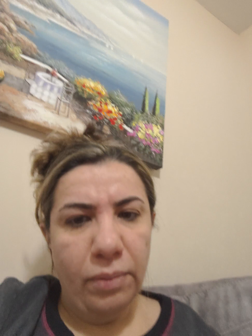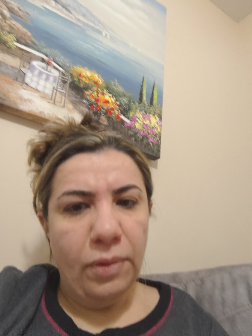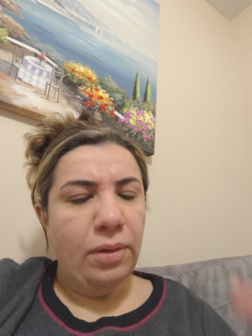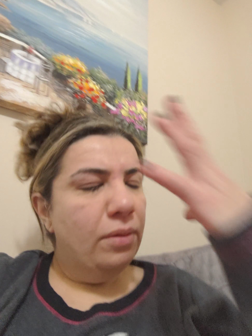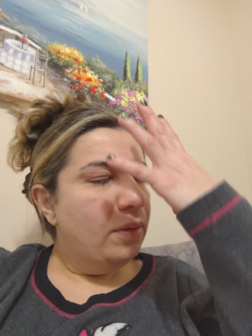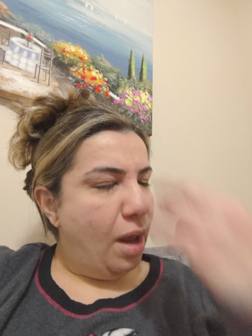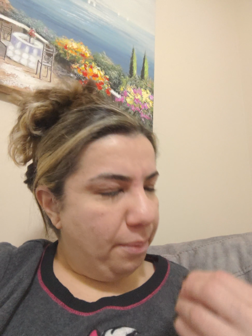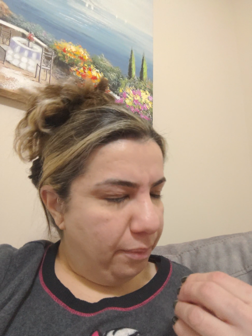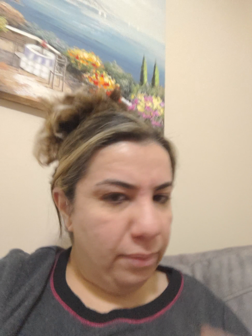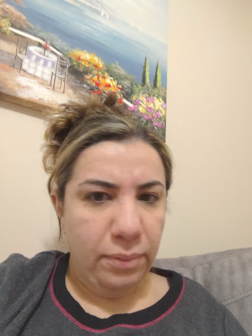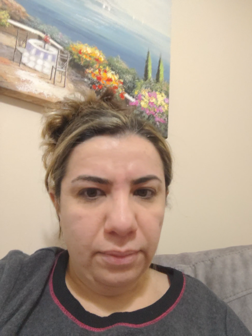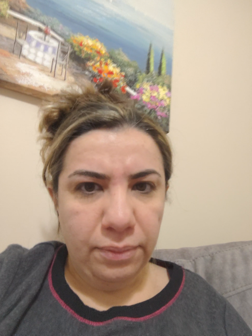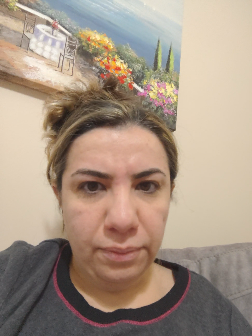sleep